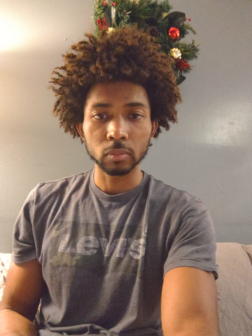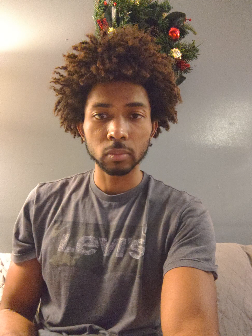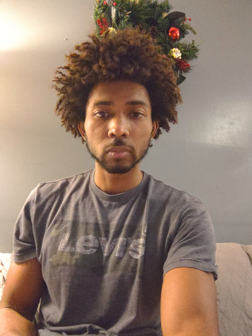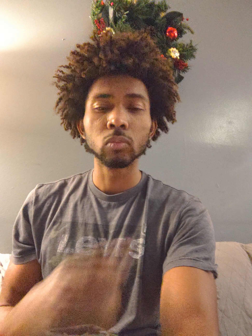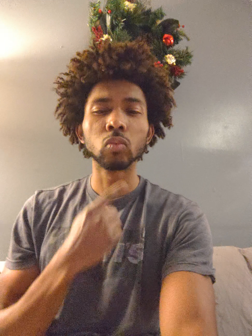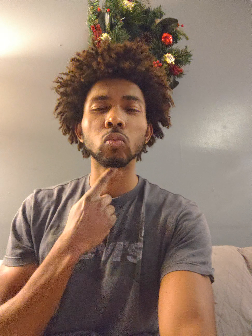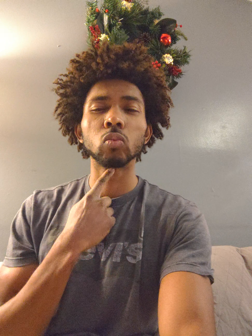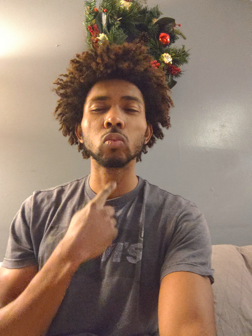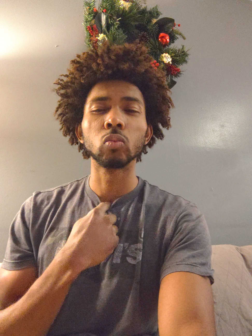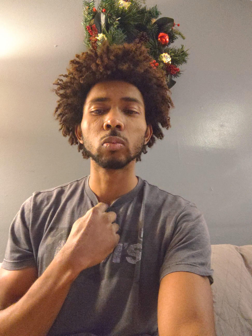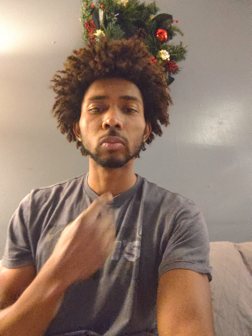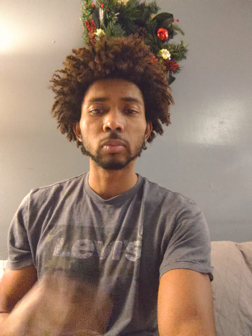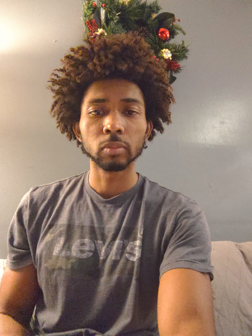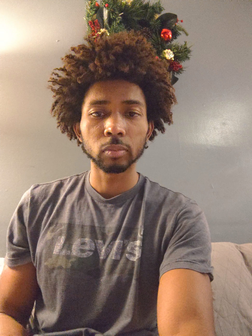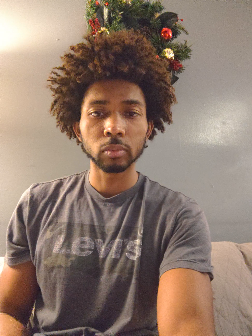thirsty